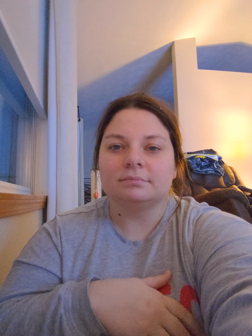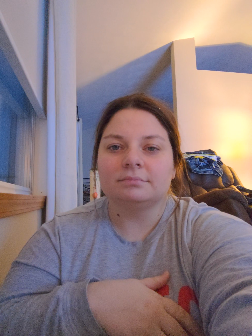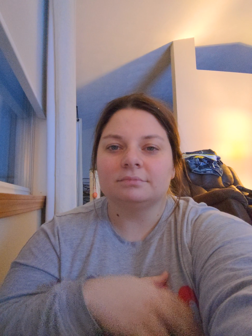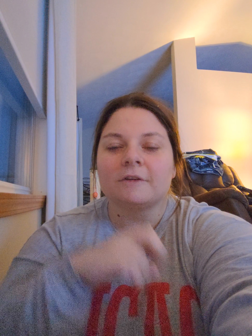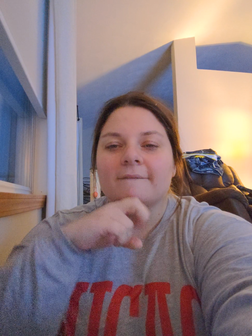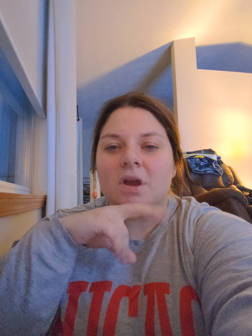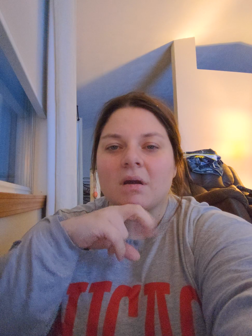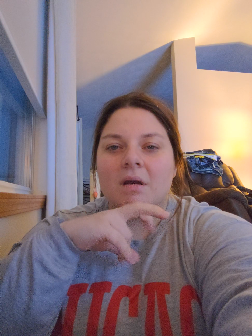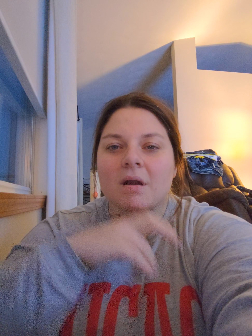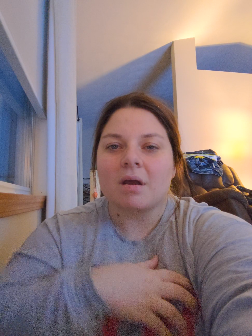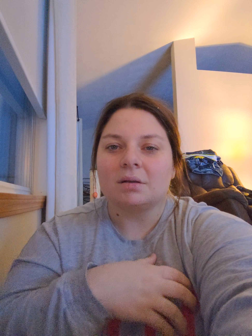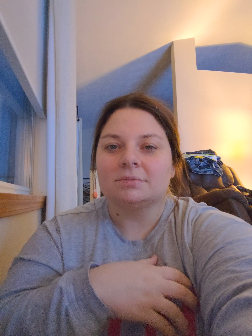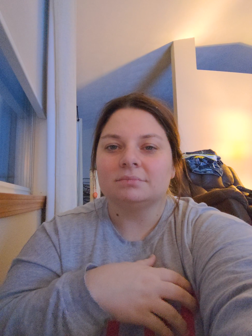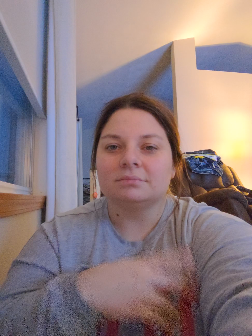frog